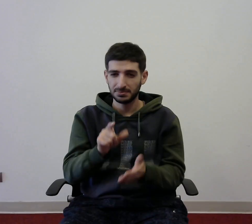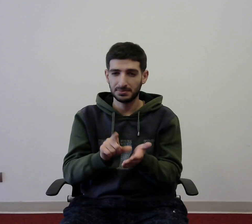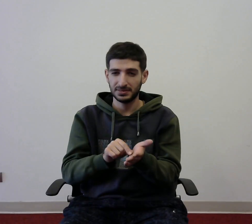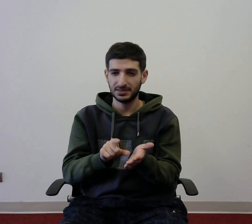pensiya